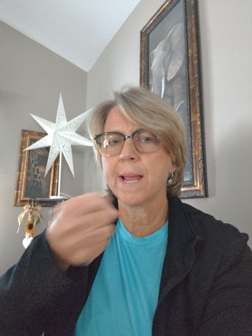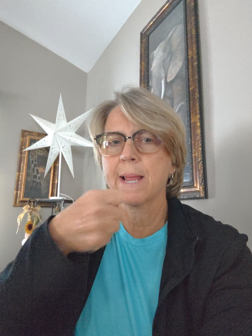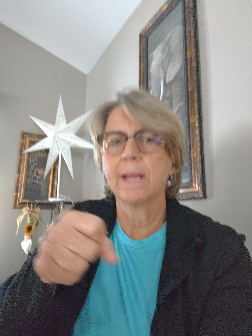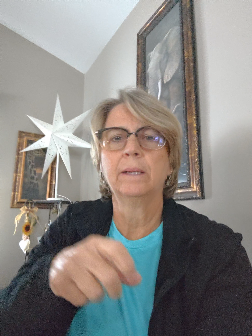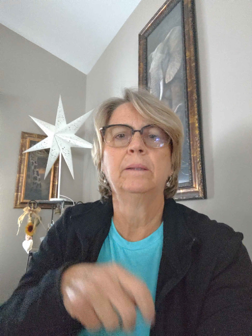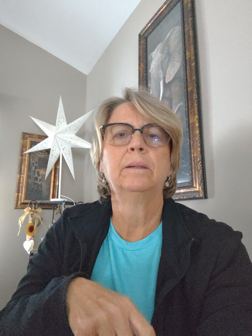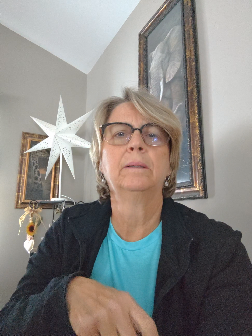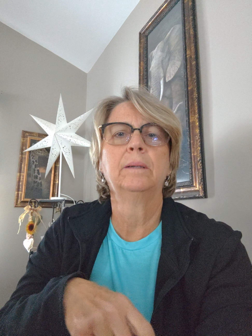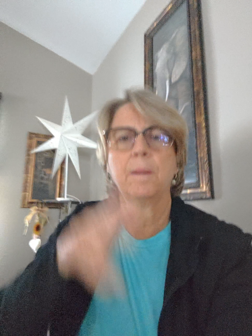make